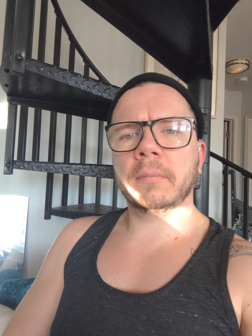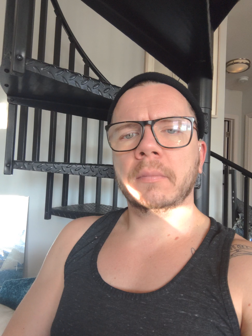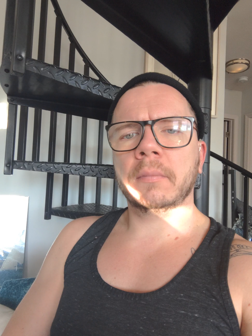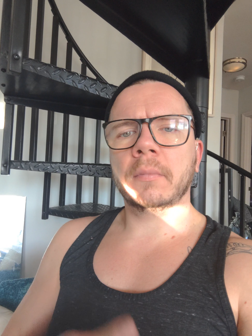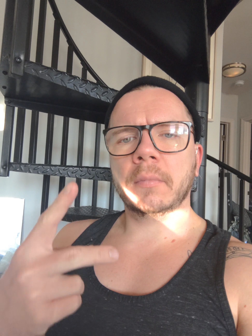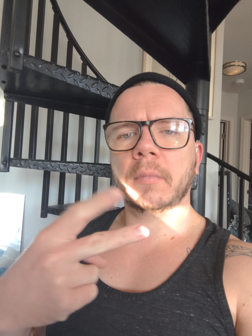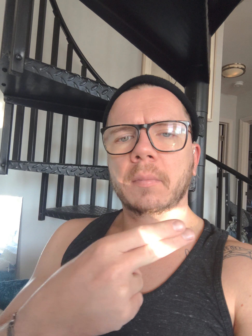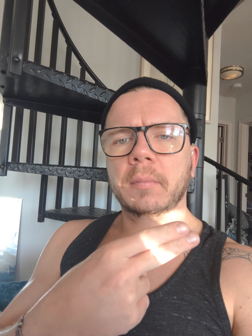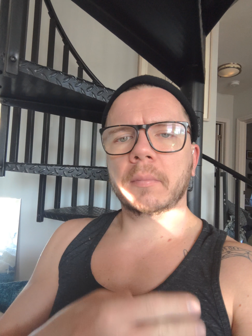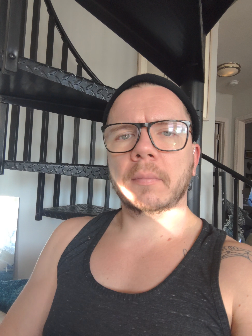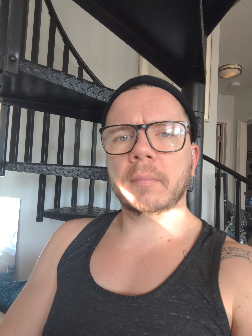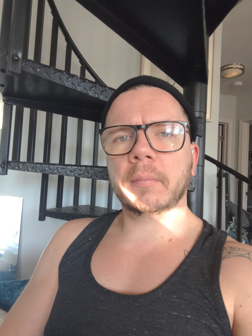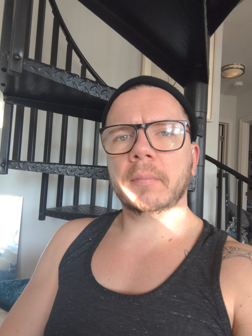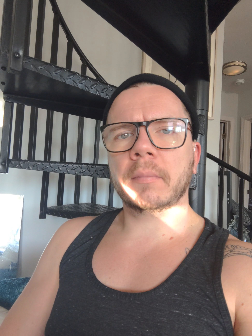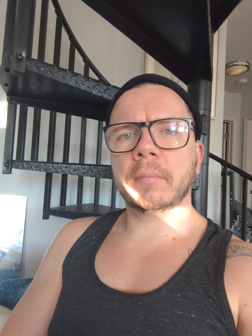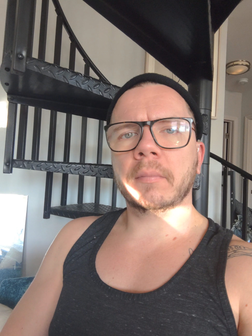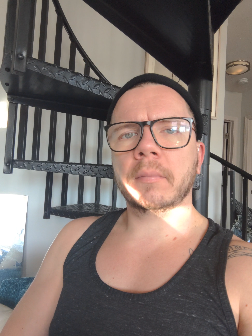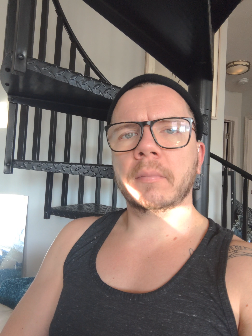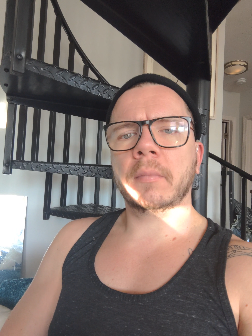cut